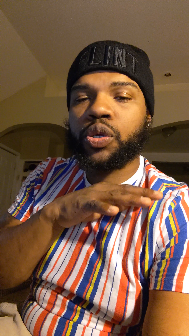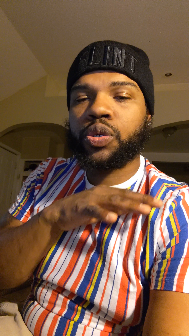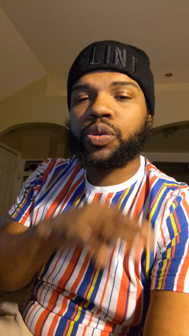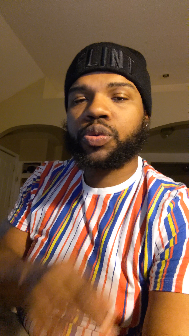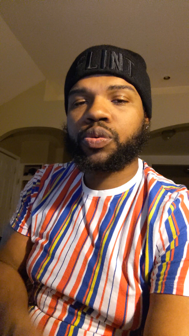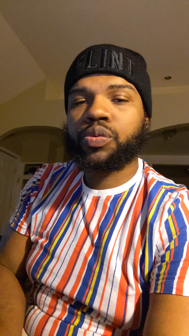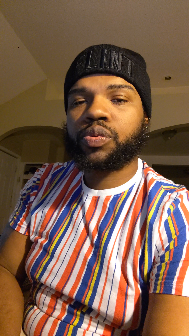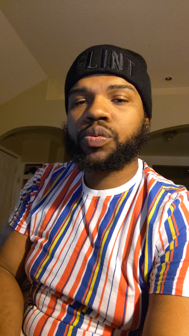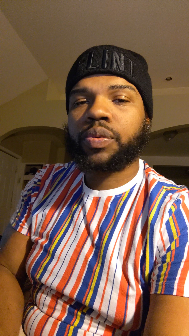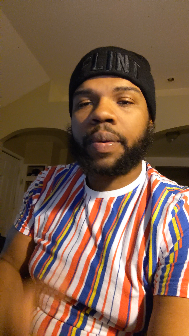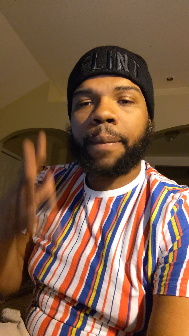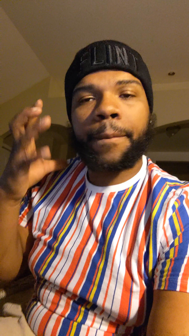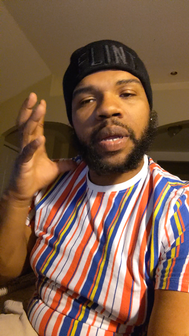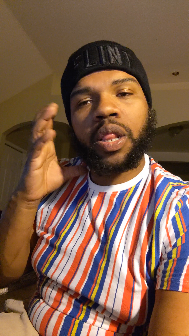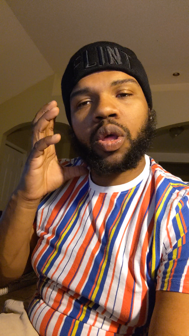pillow